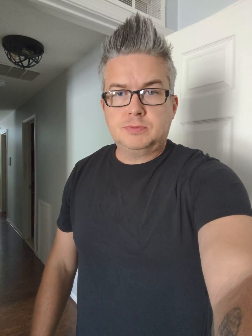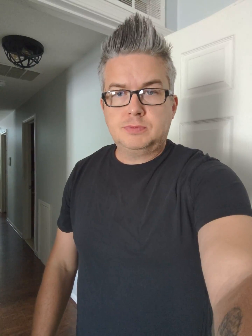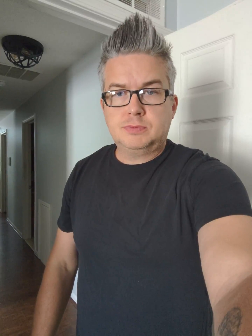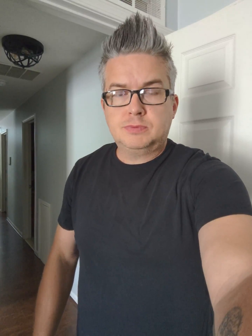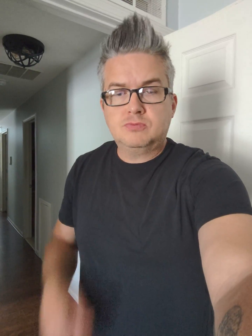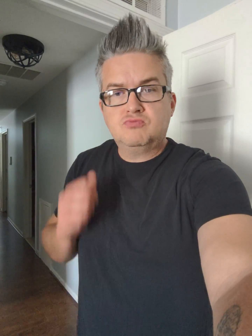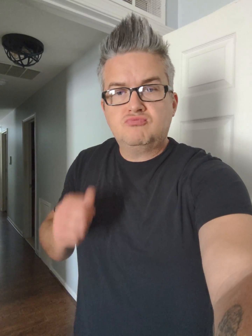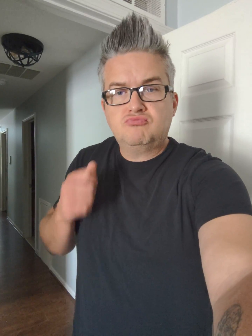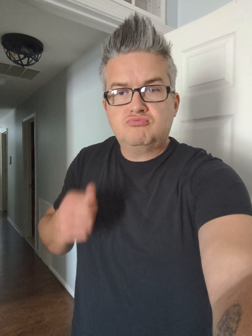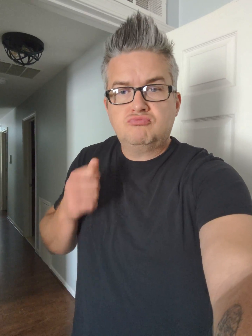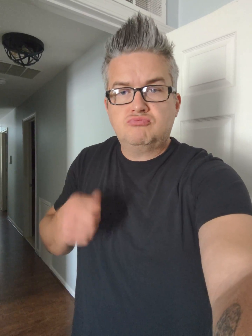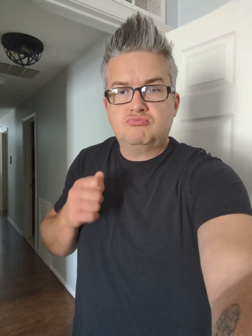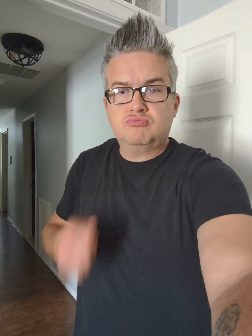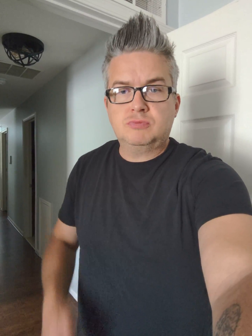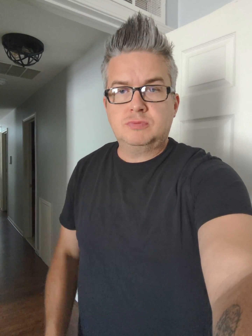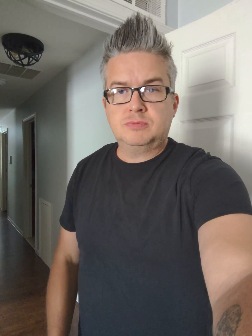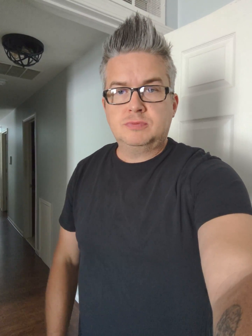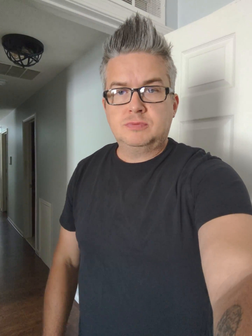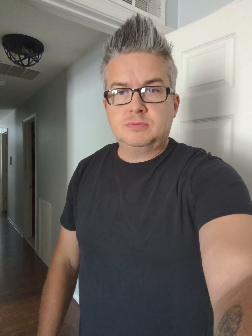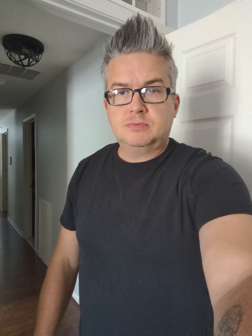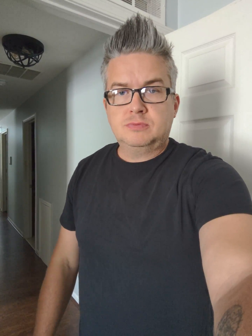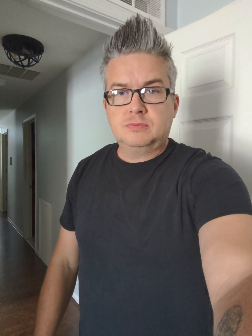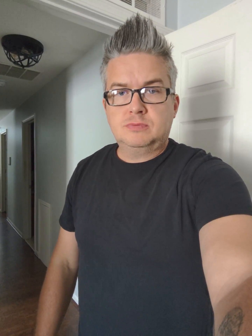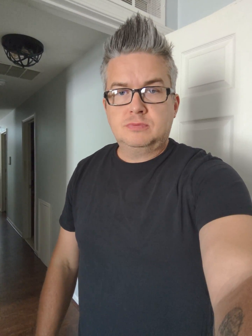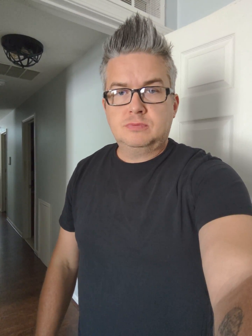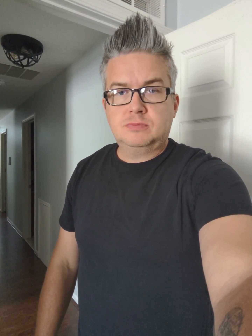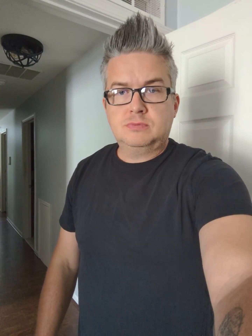cart